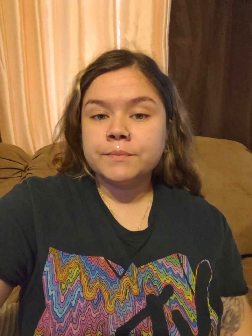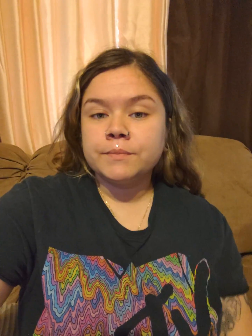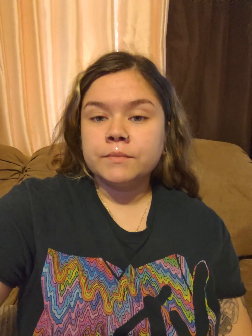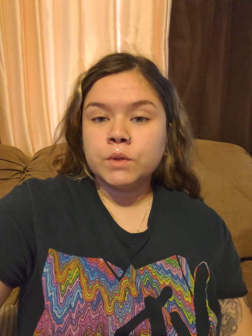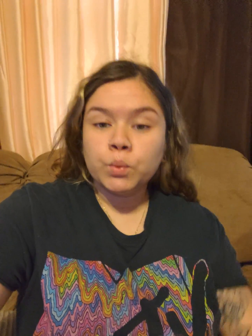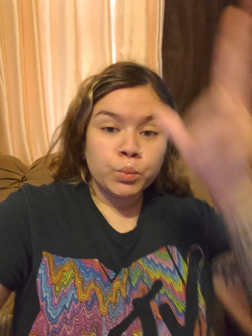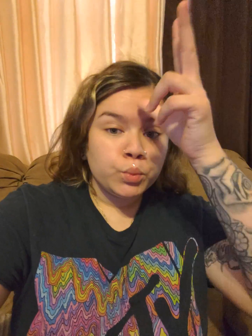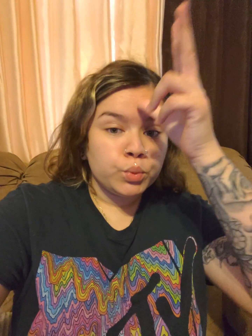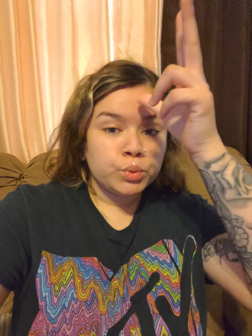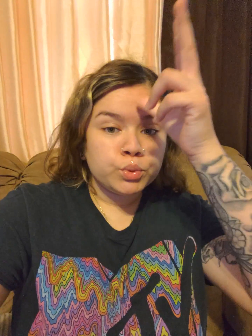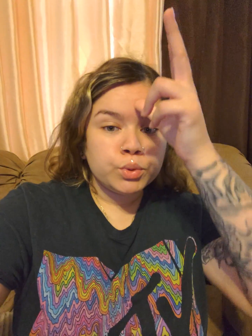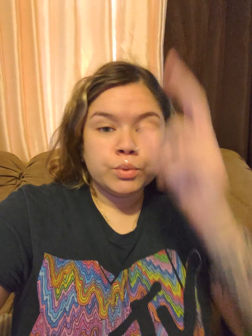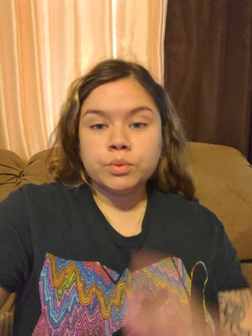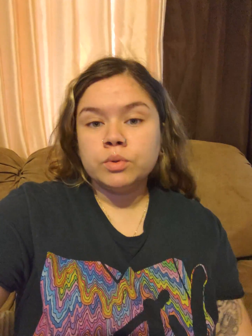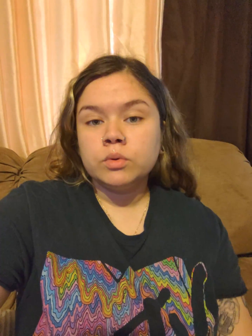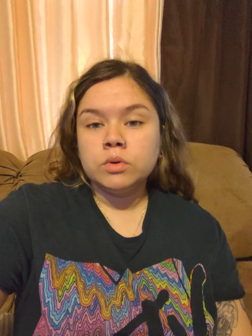rooster